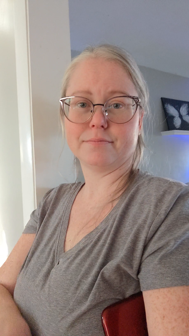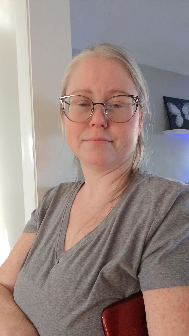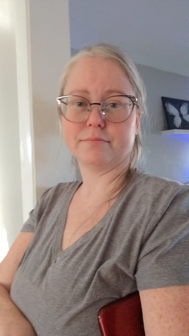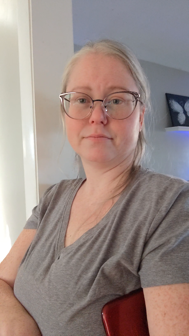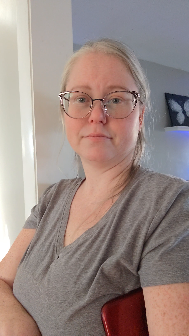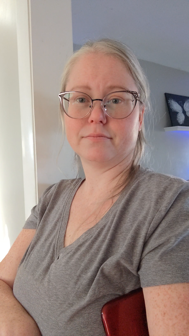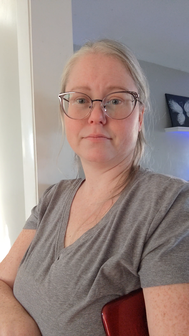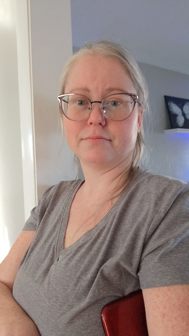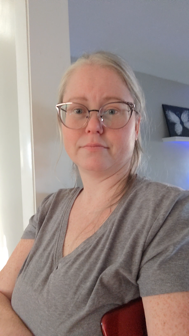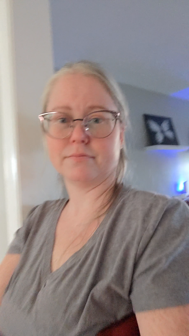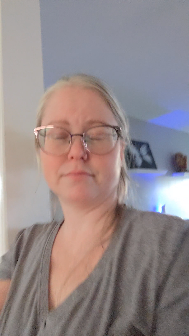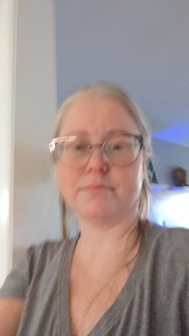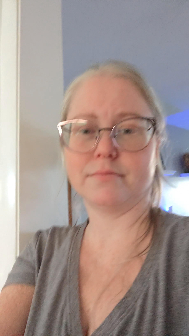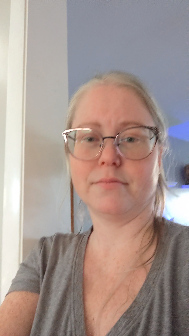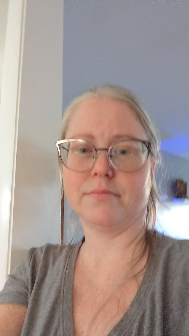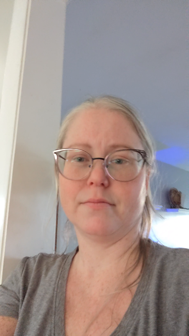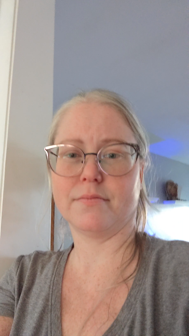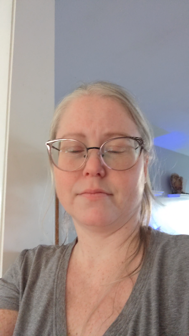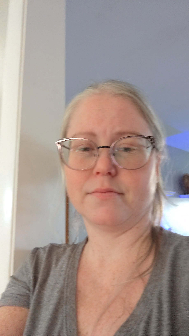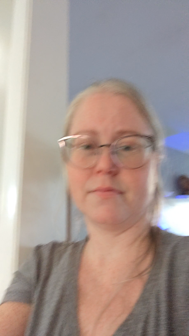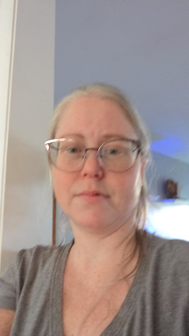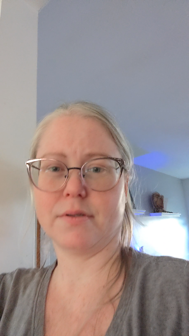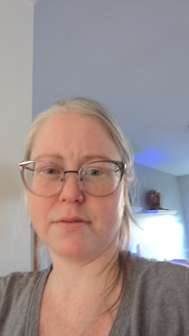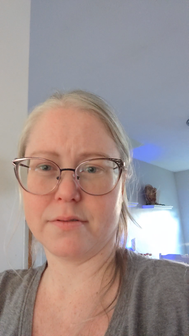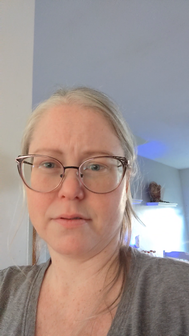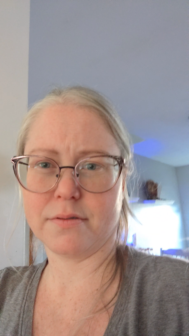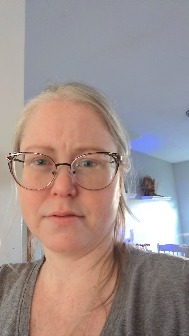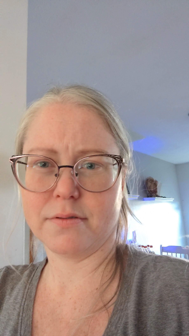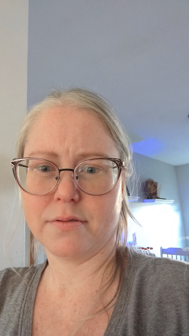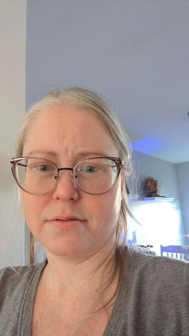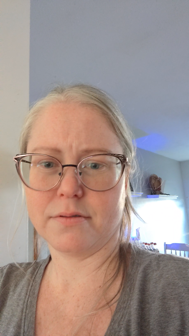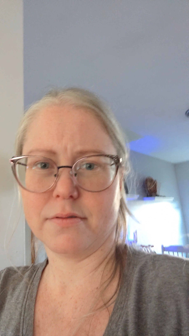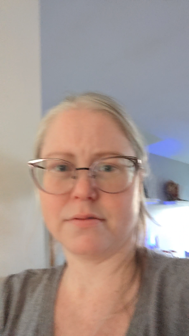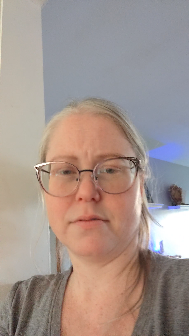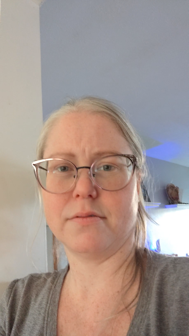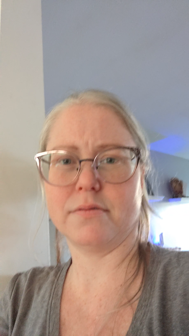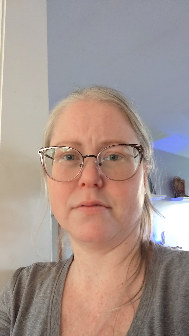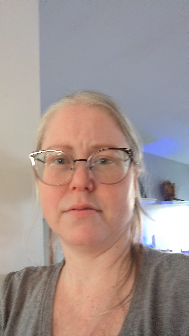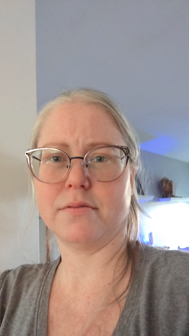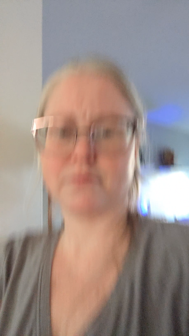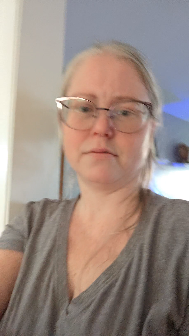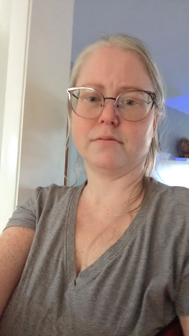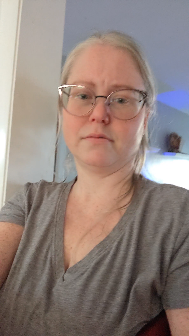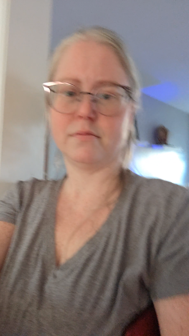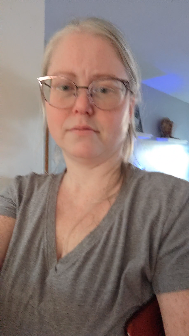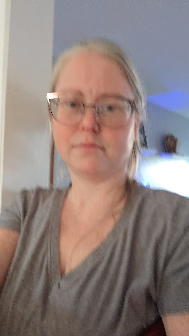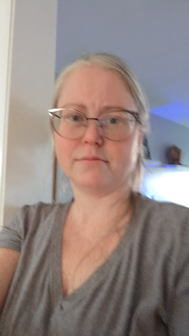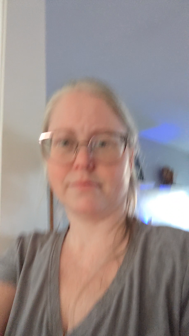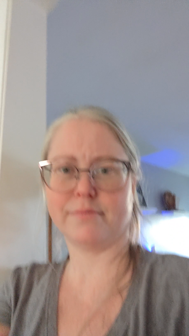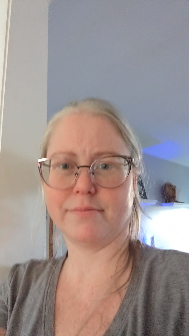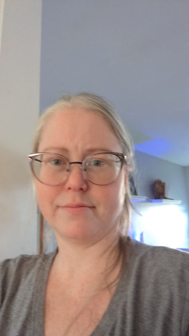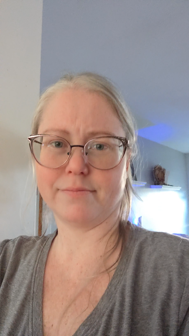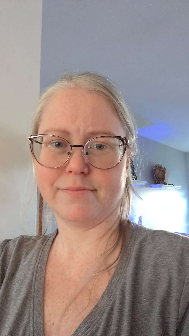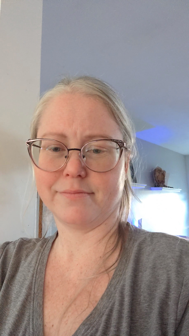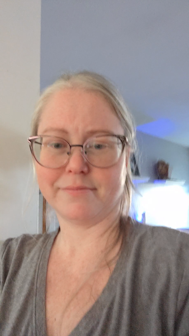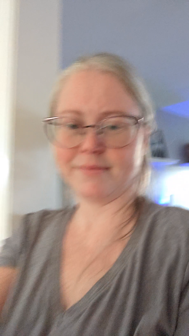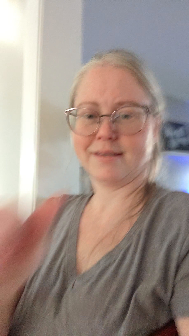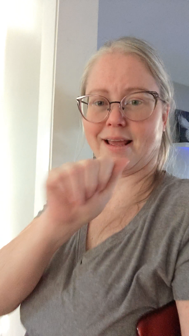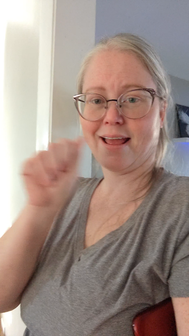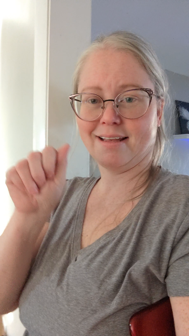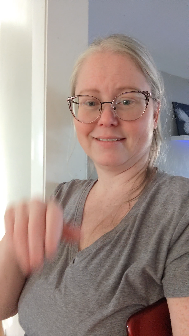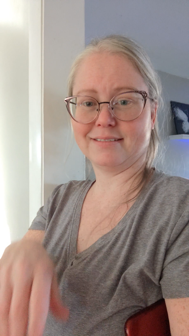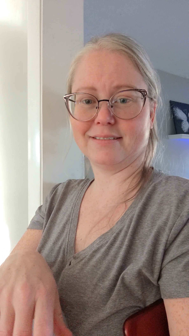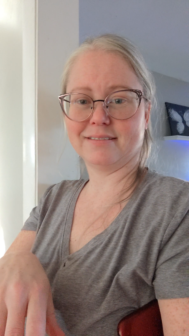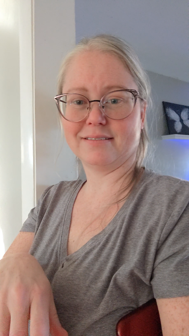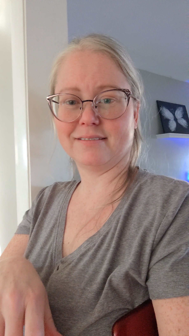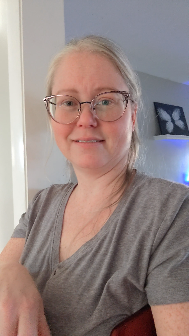a